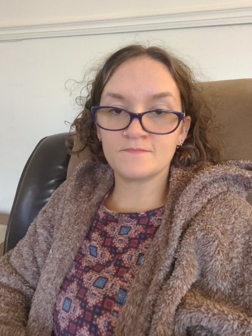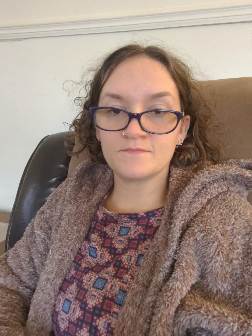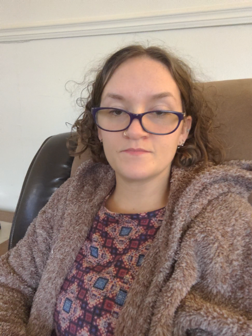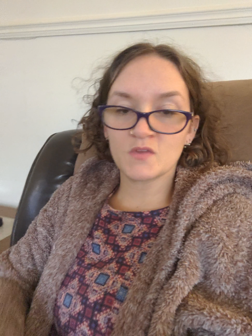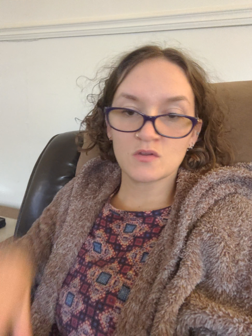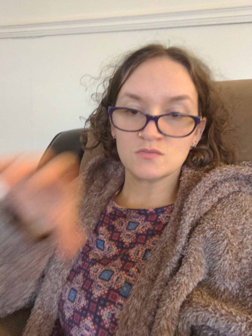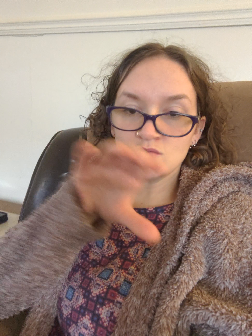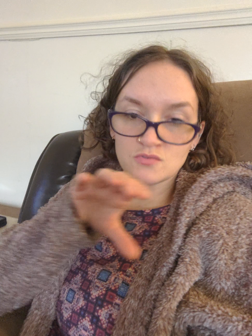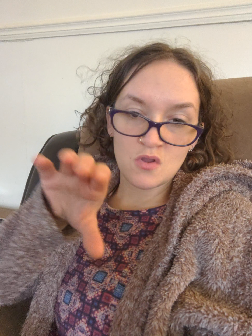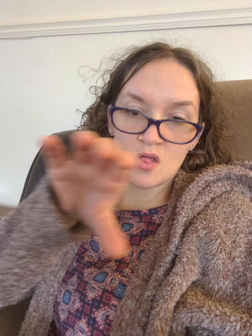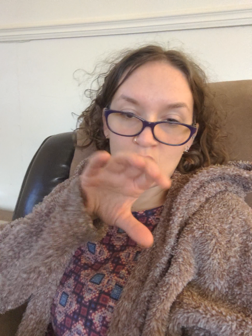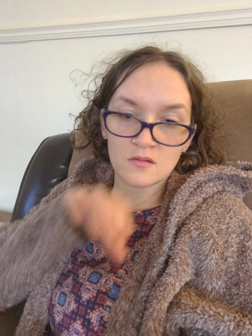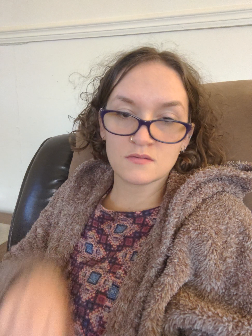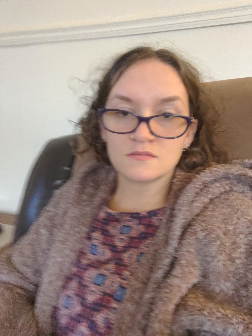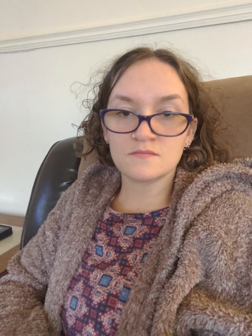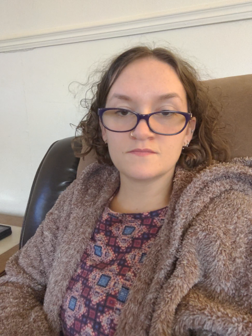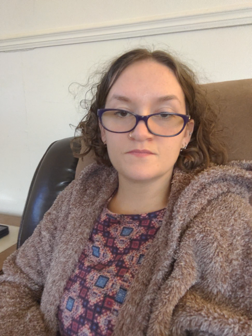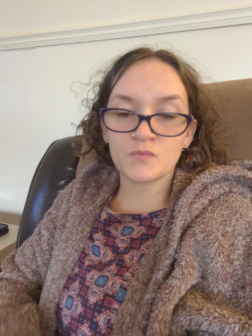chocolate